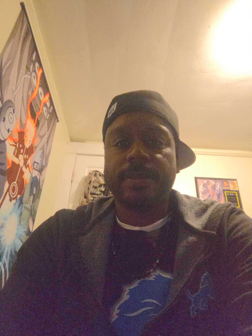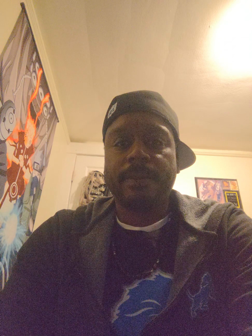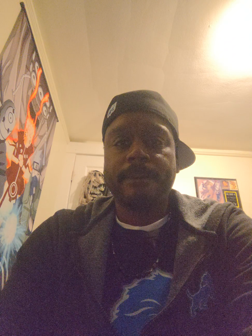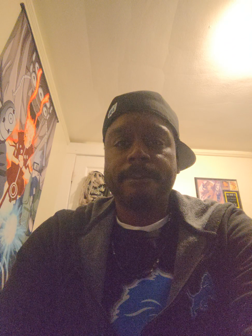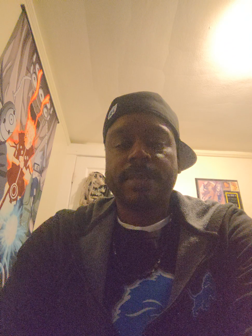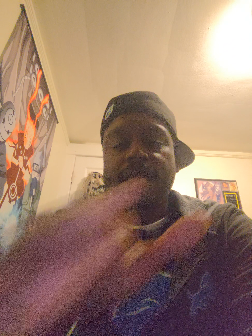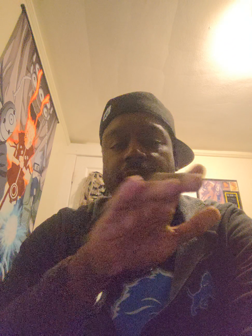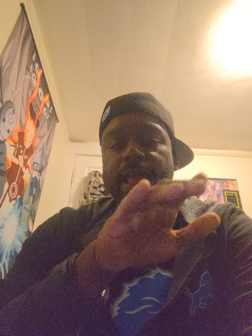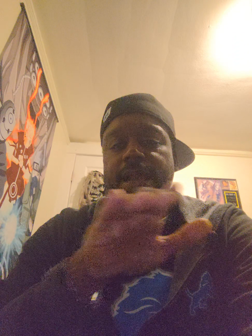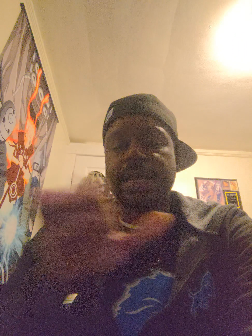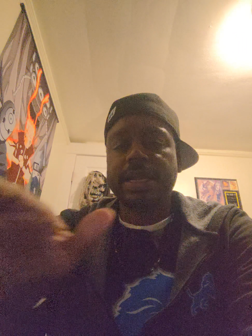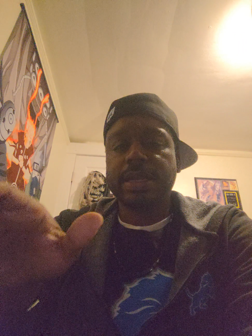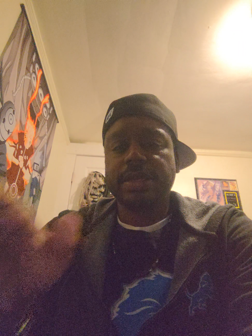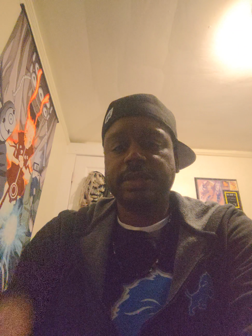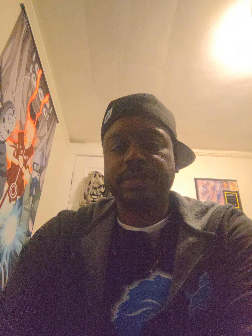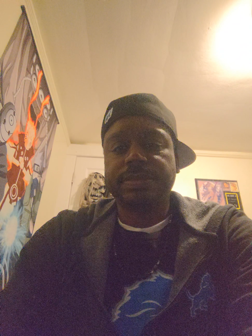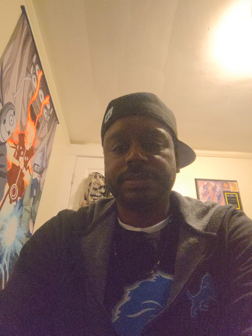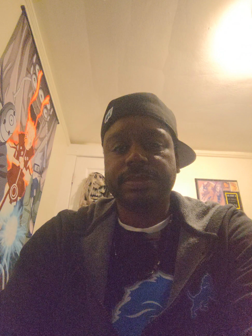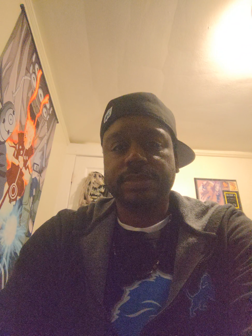clean